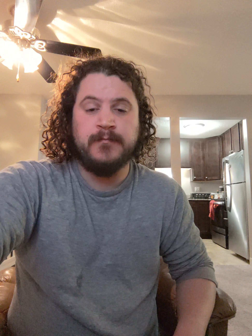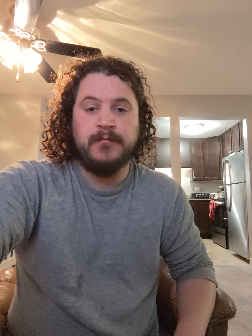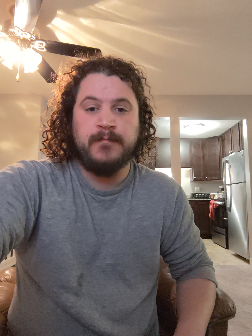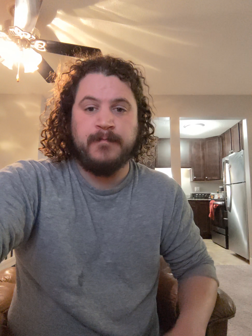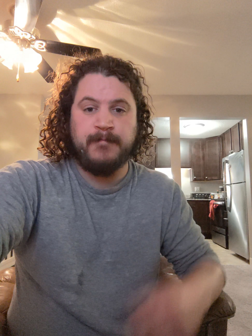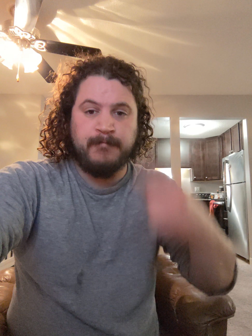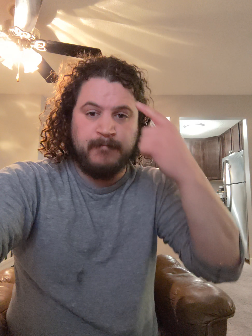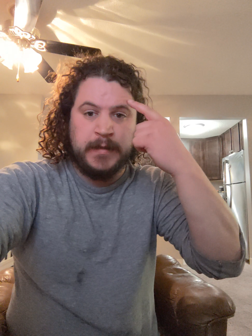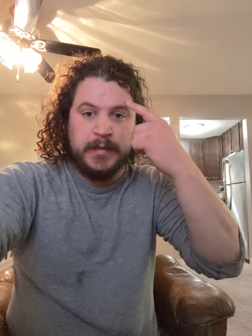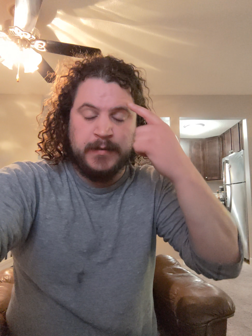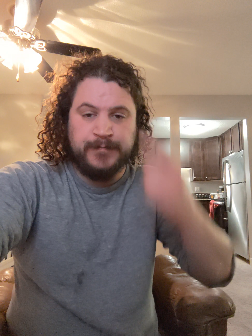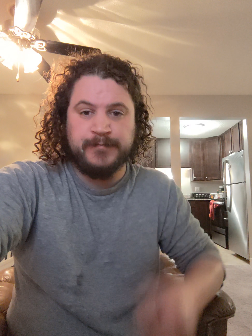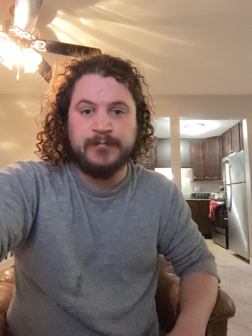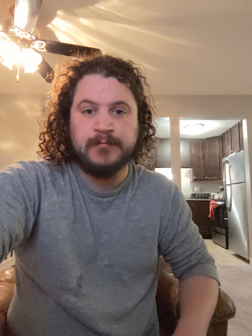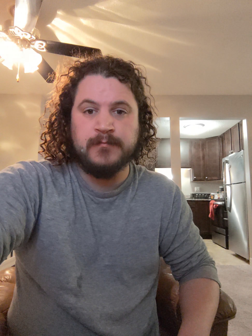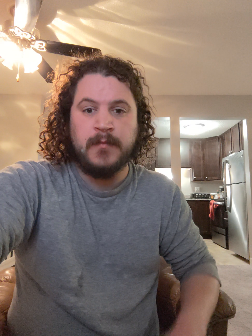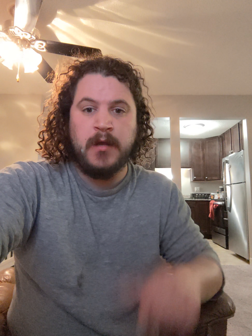penny